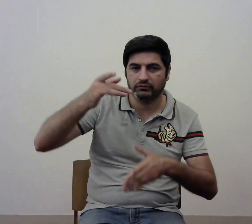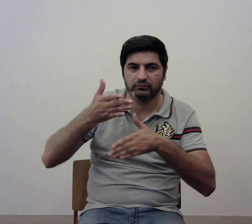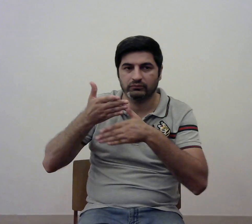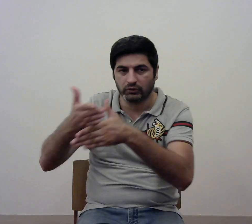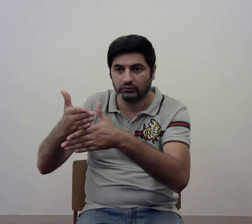kömək